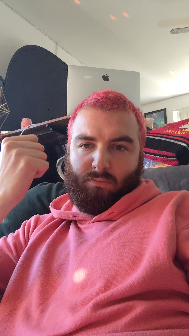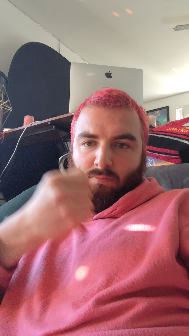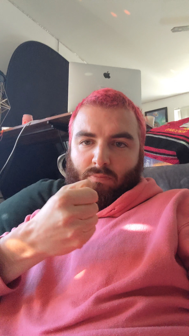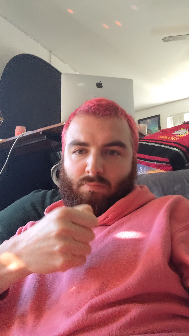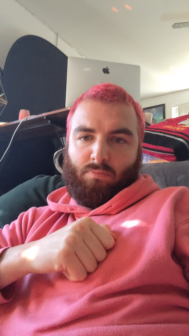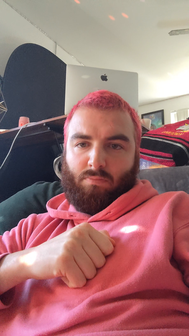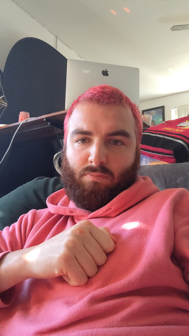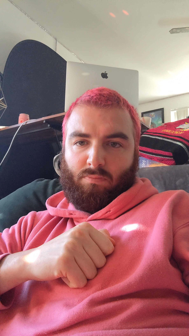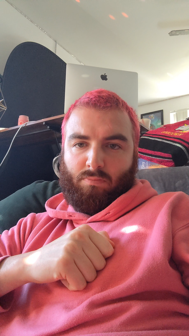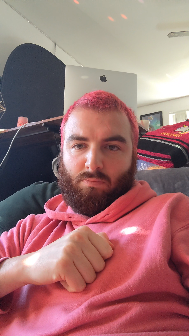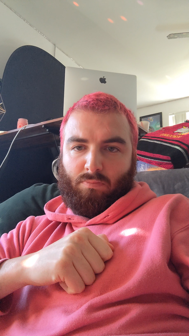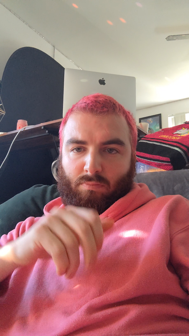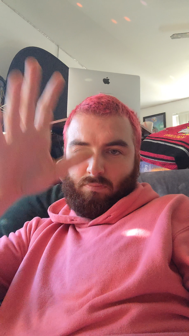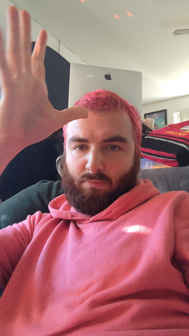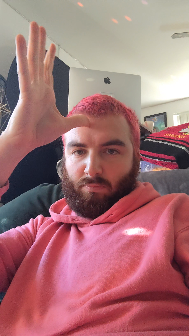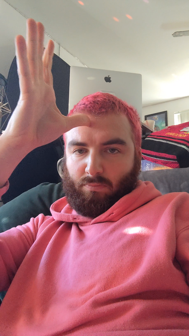daddy